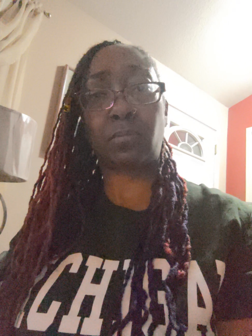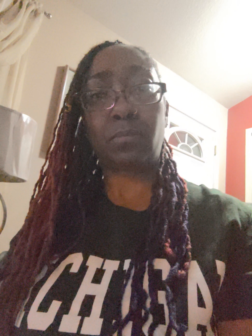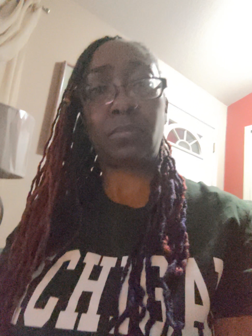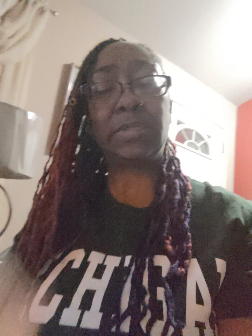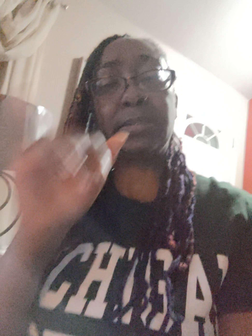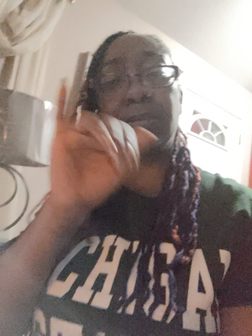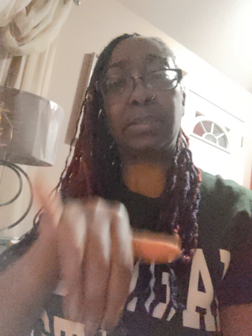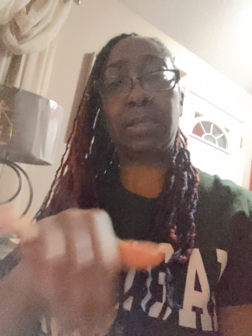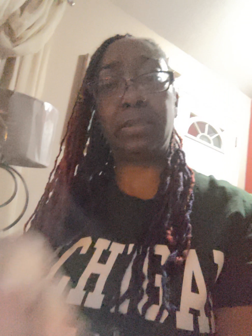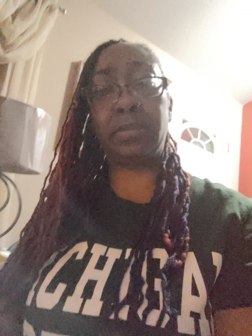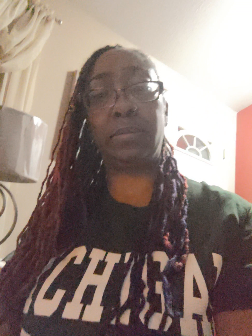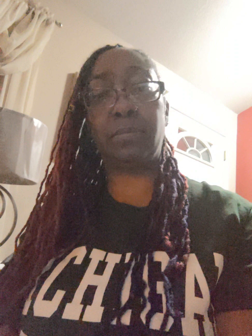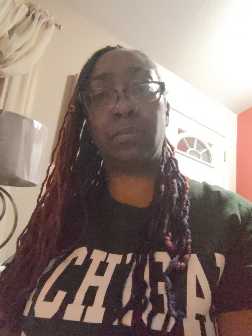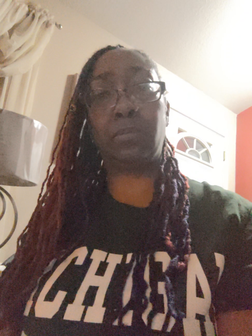stay